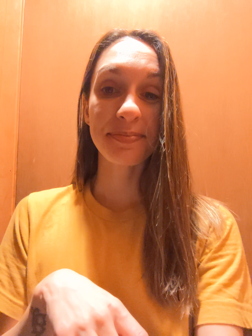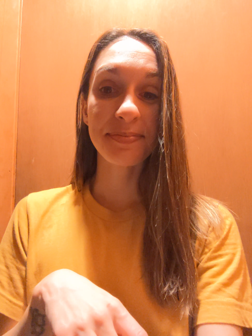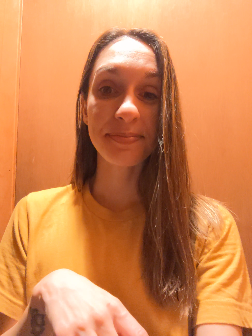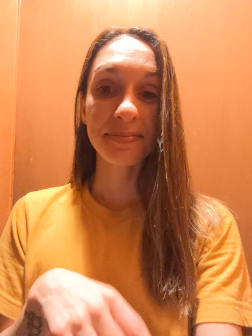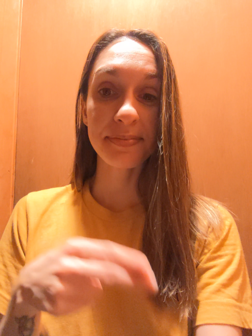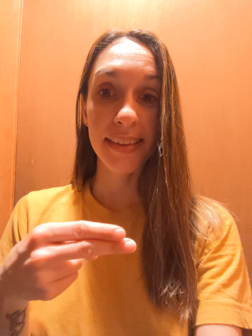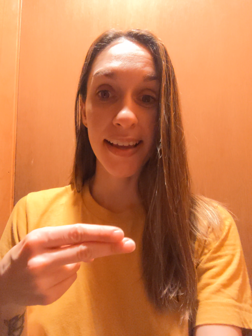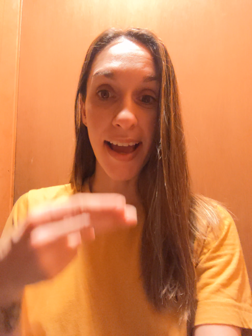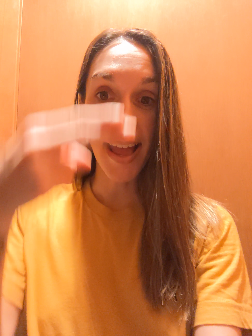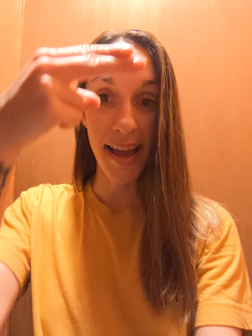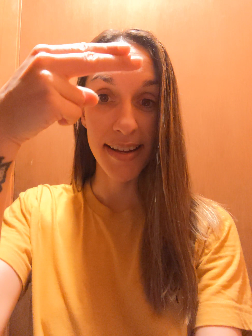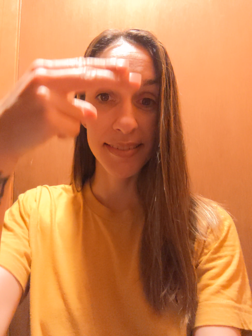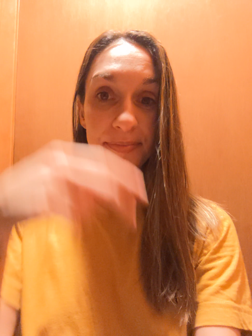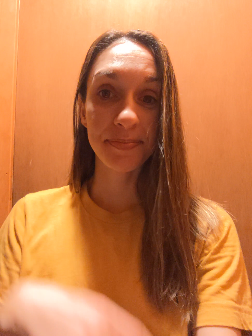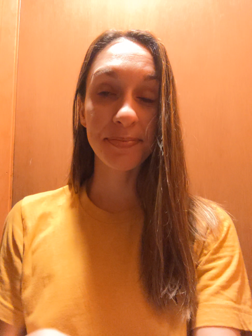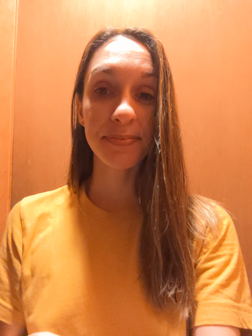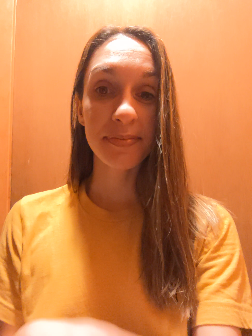high